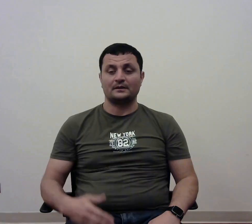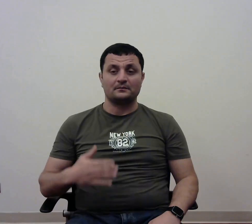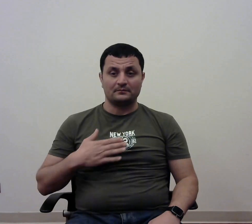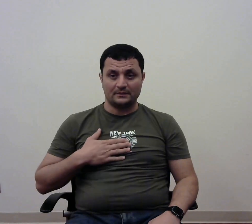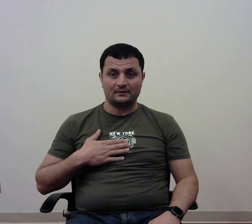mən